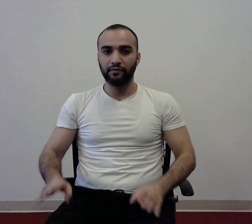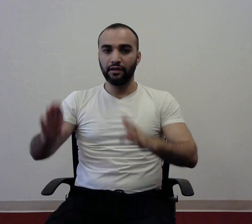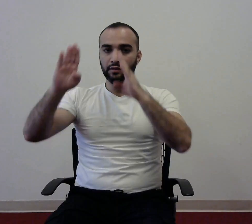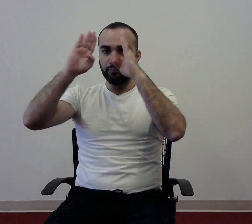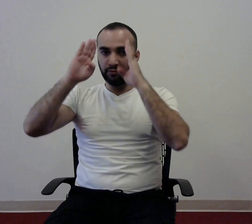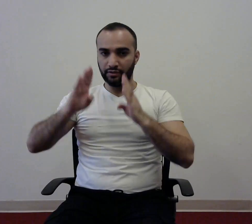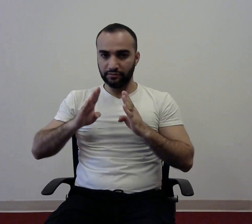ünvanli